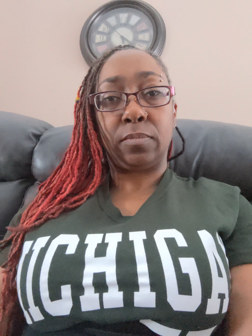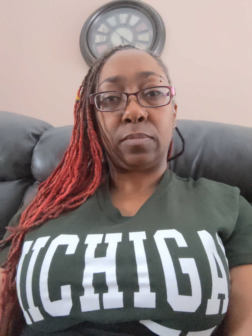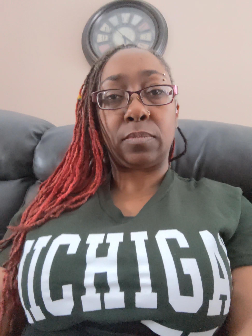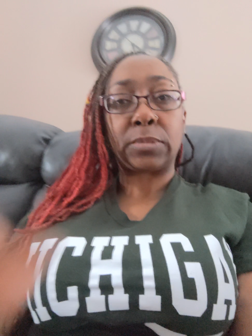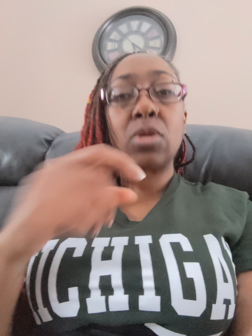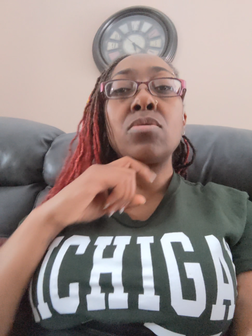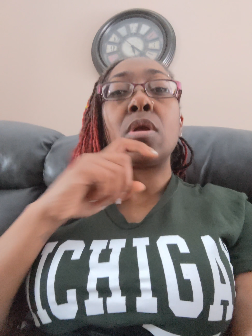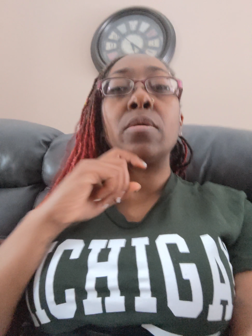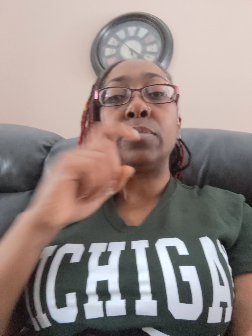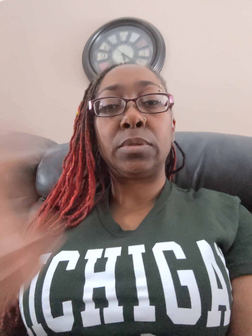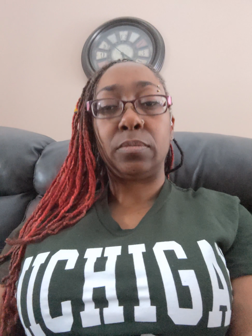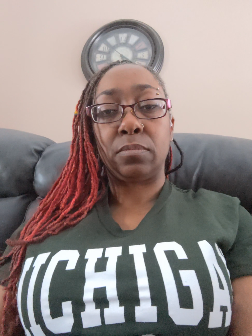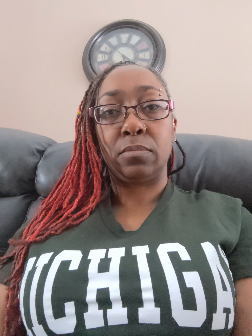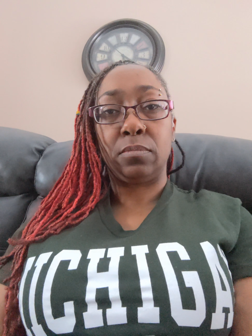garbage